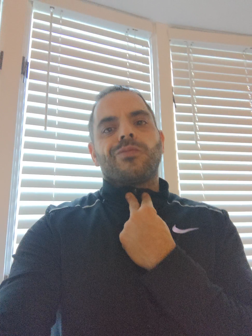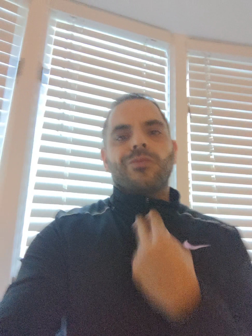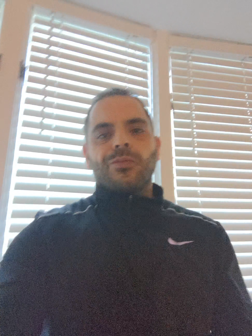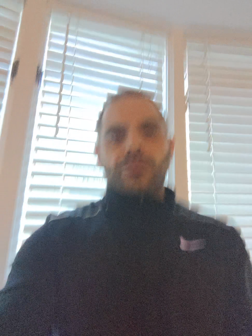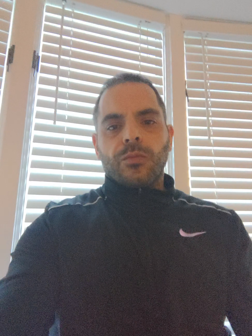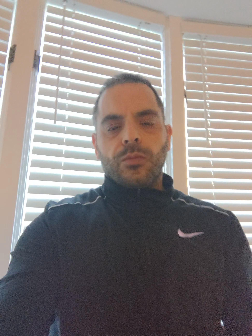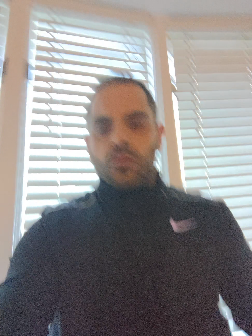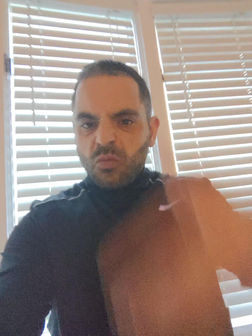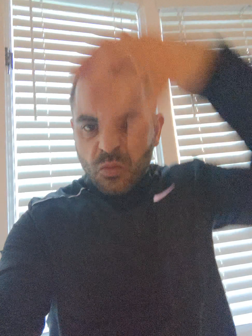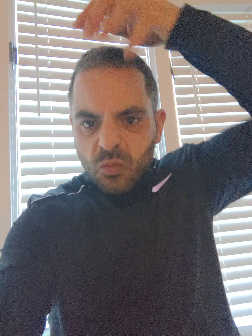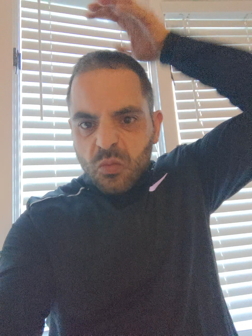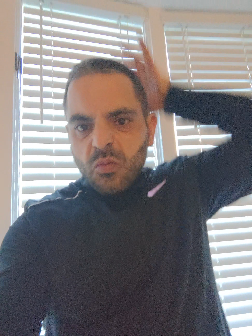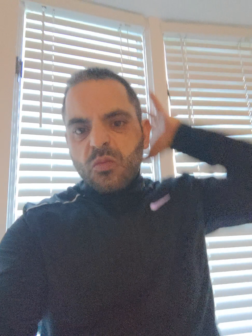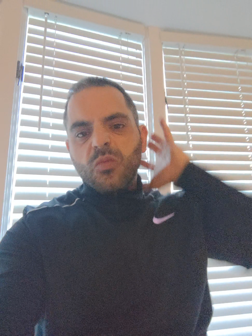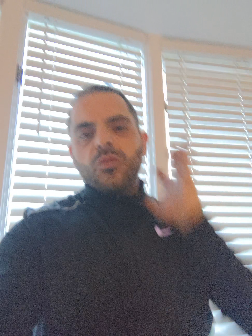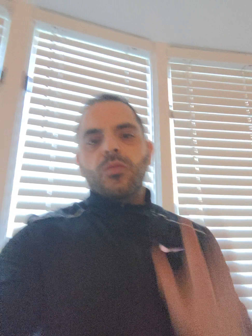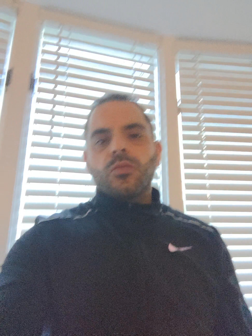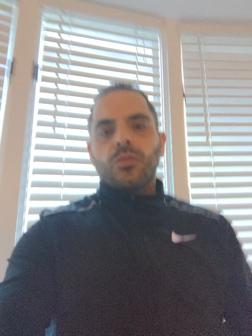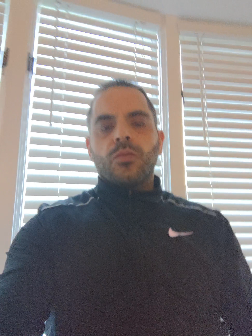lion